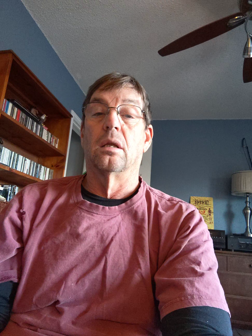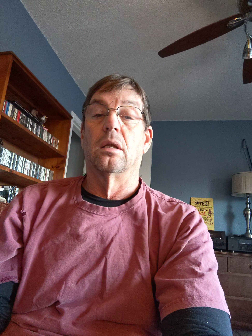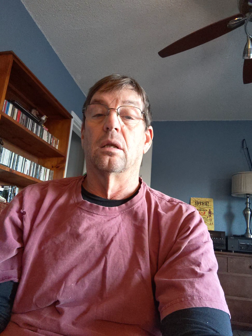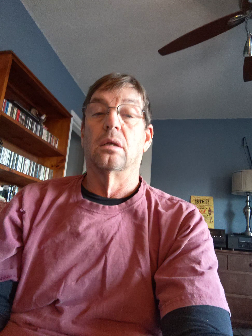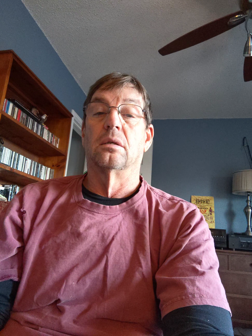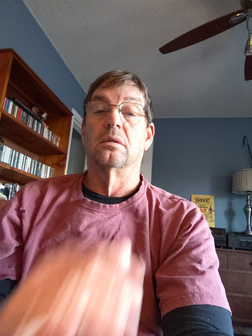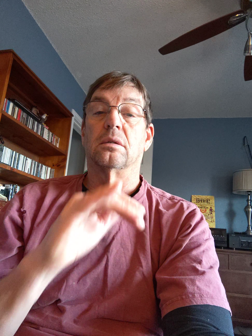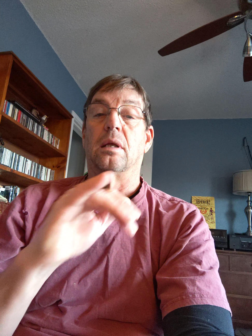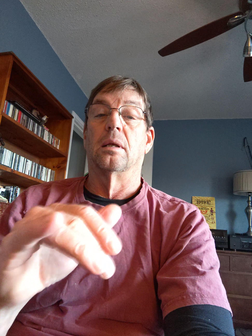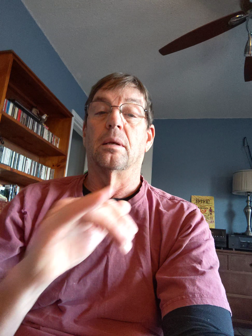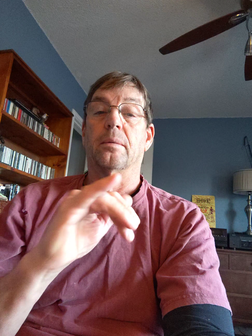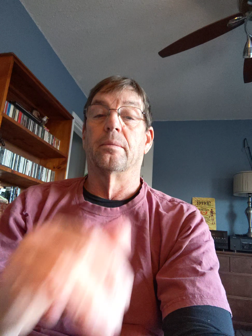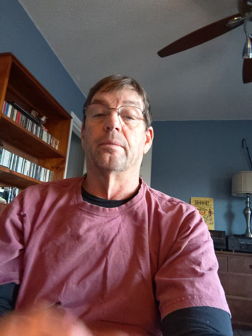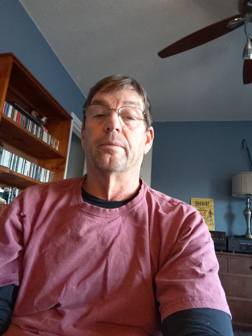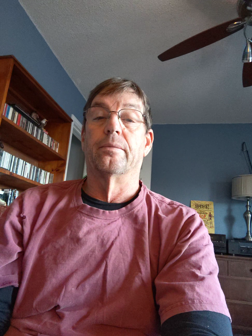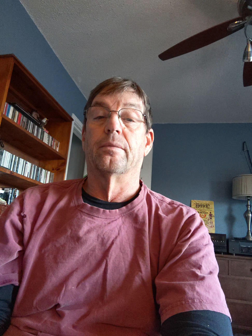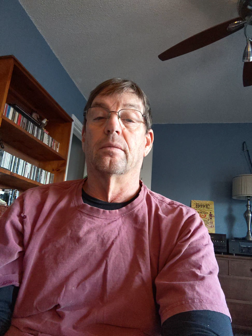same